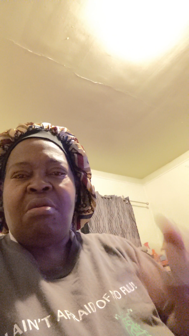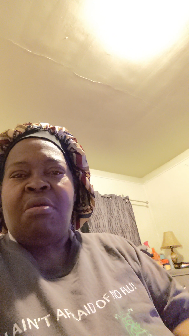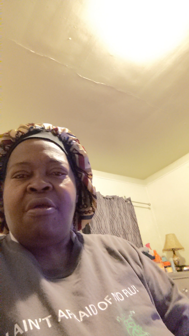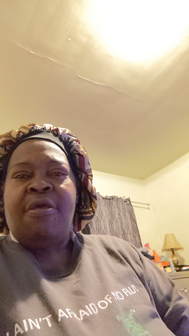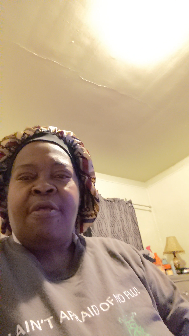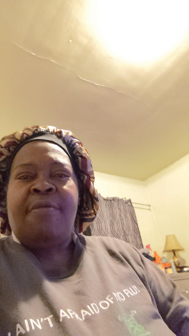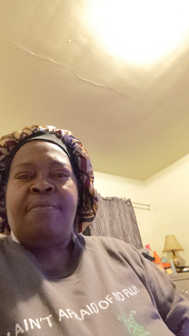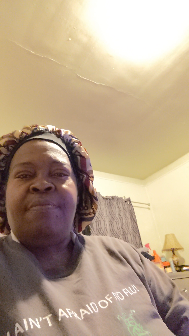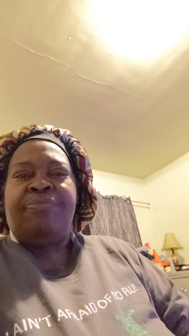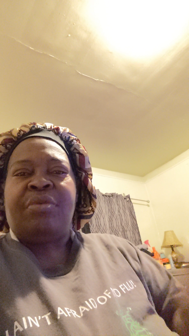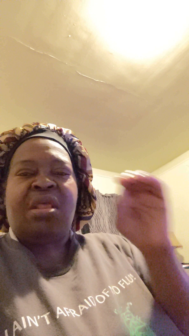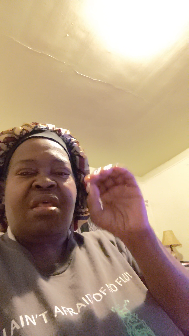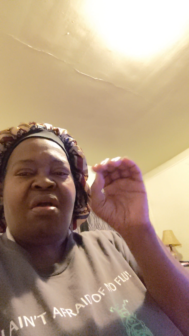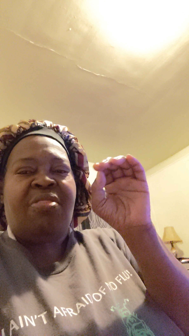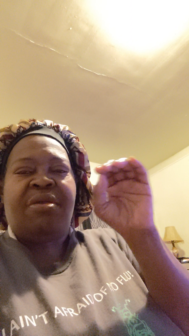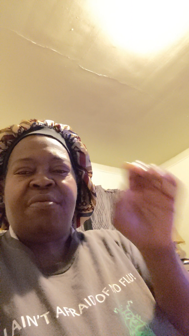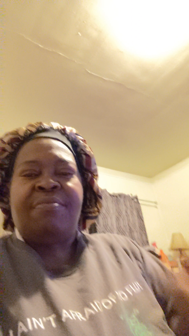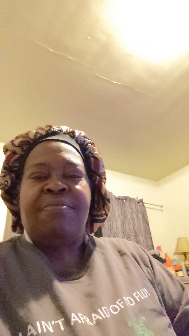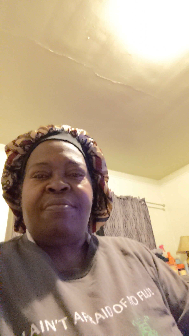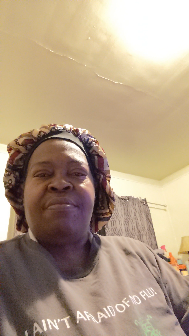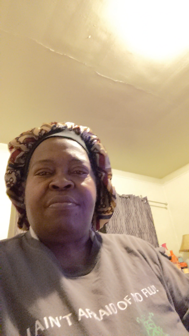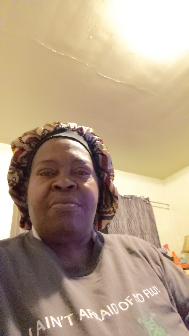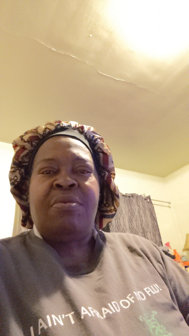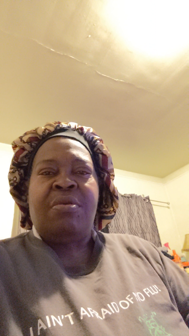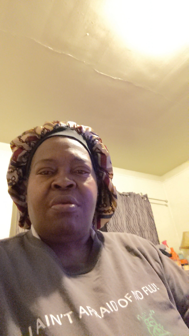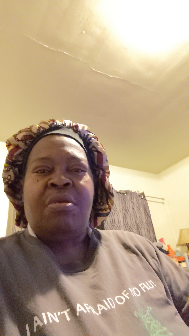none